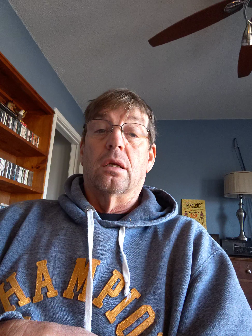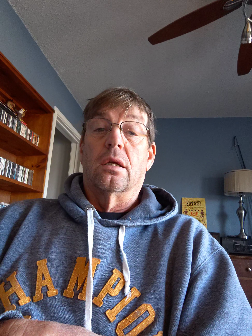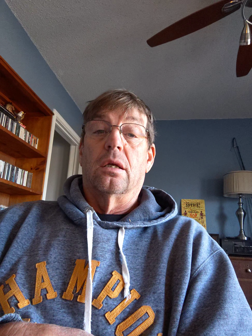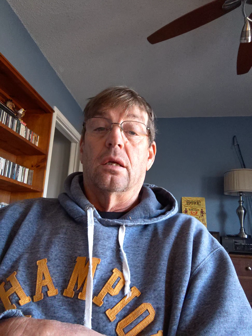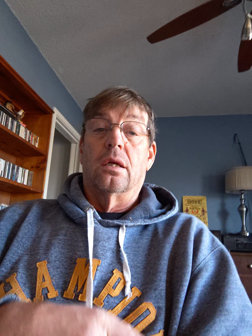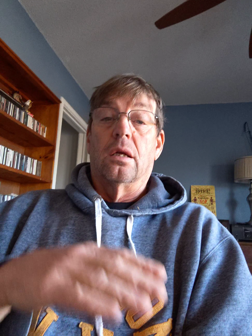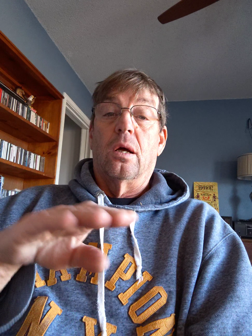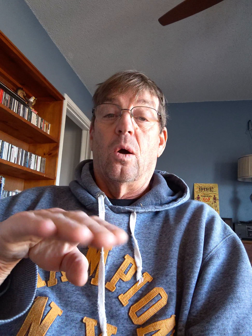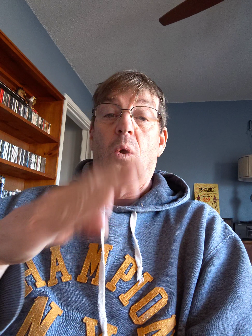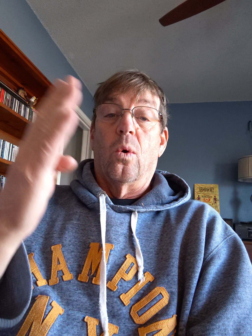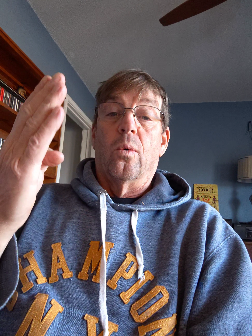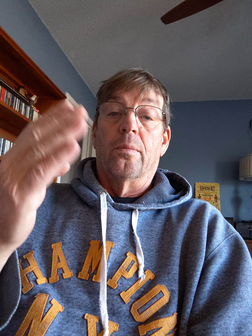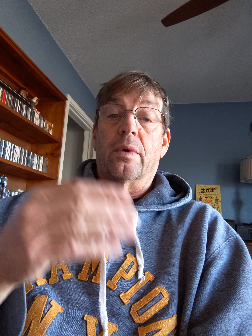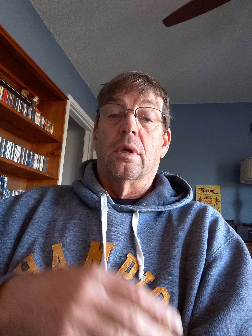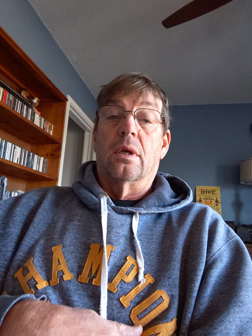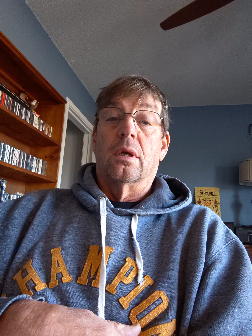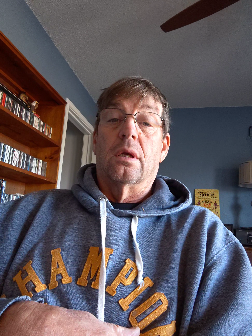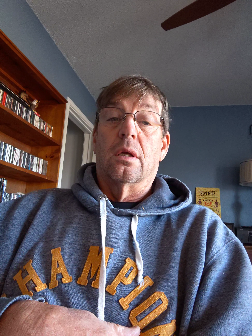open